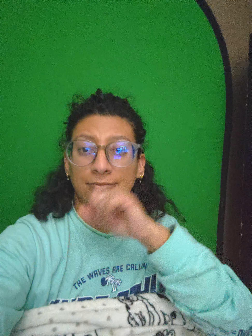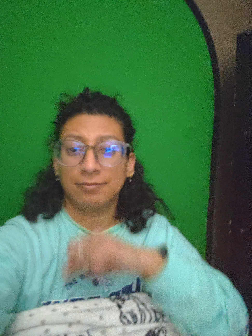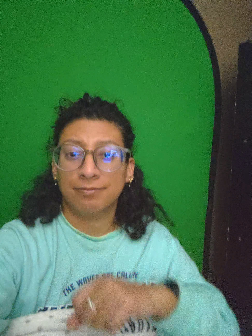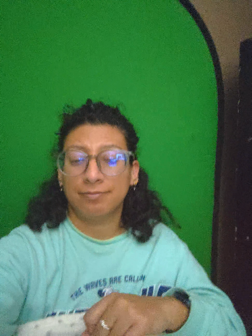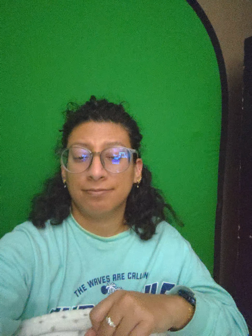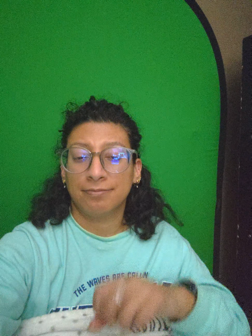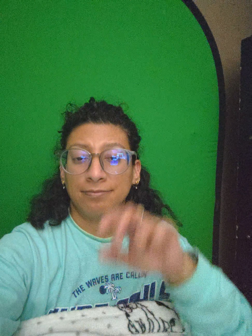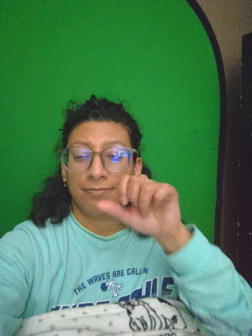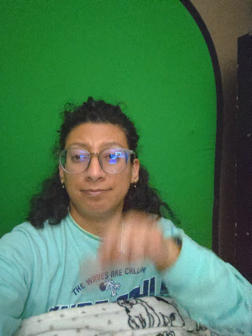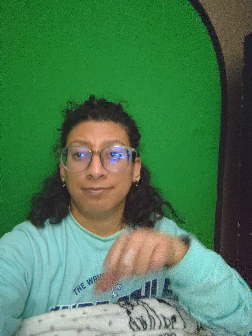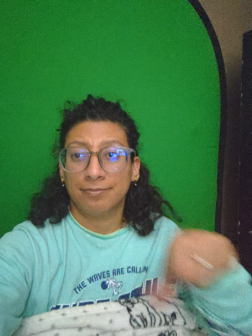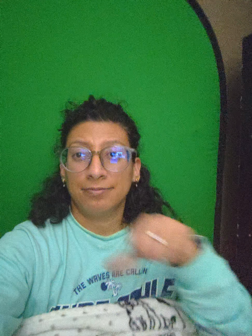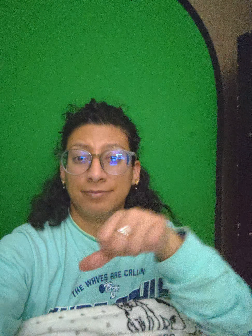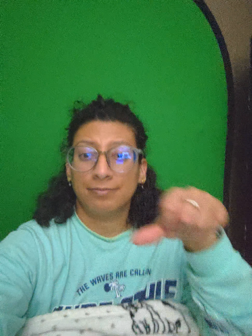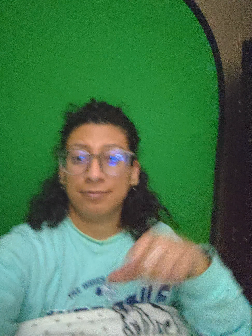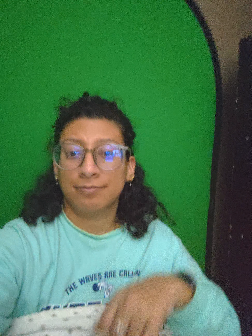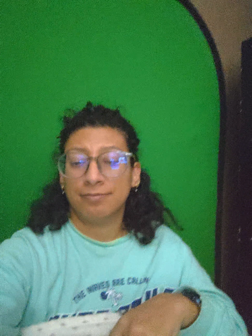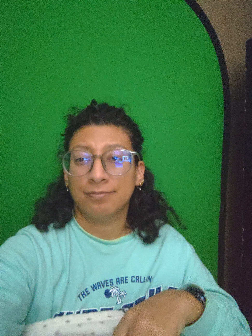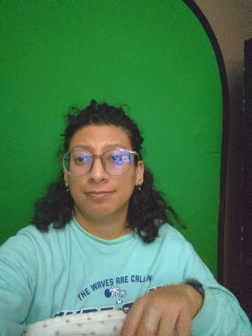puzzle